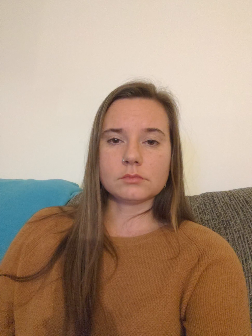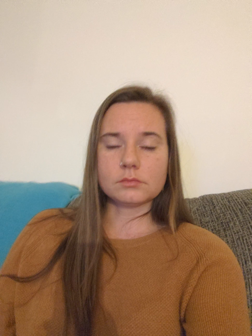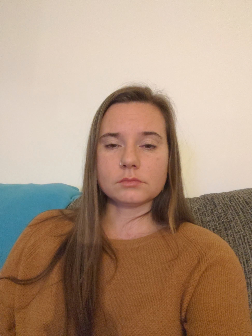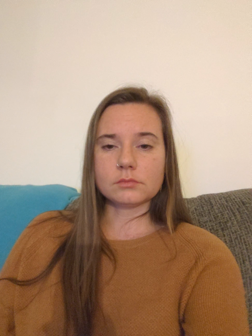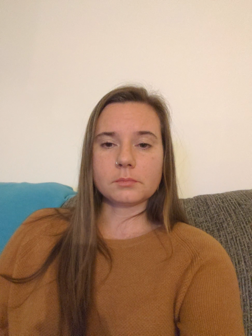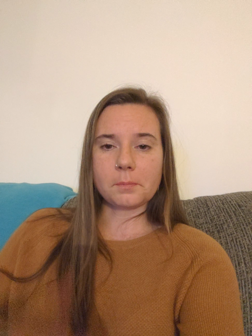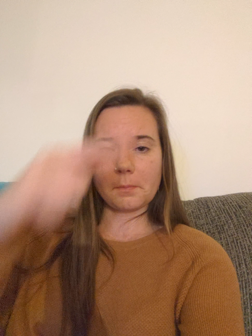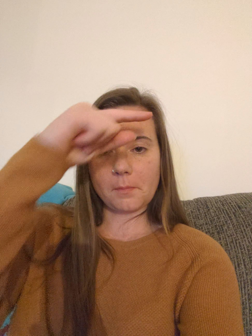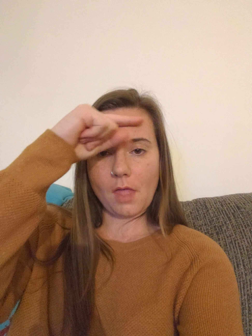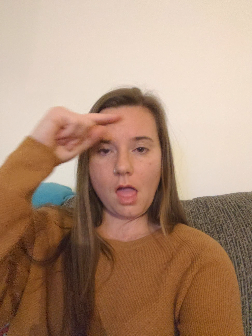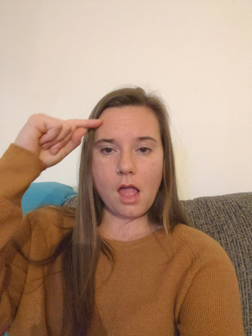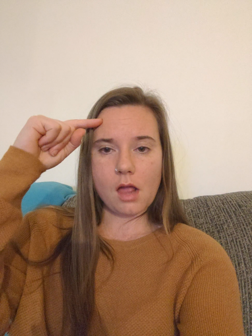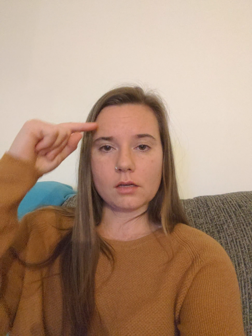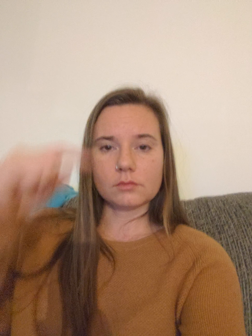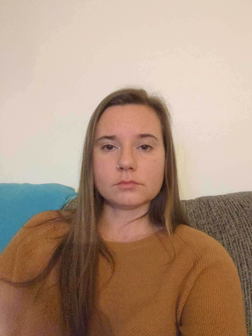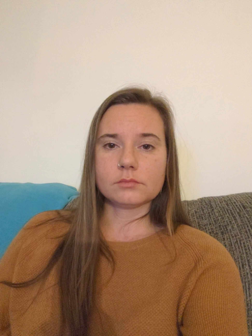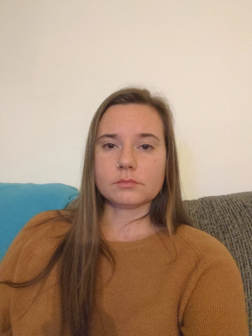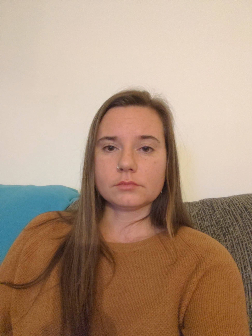black